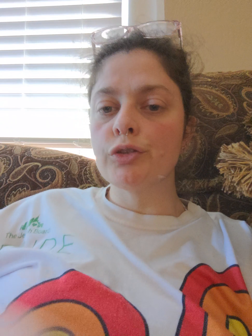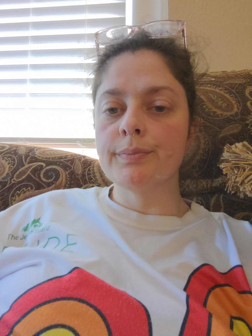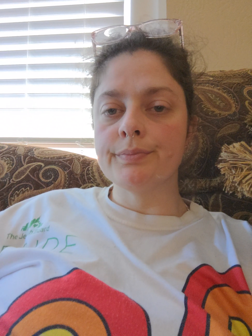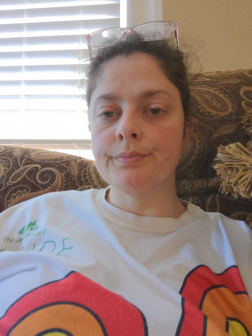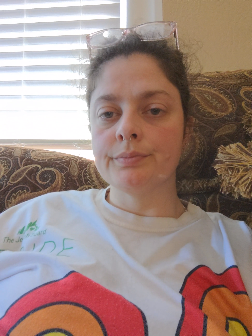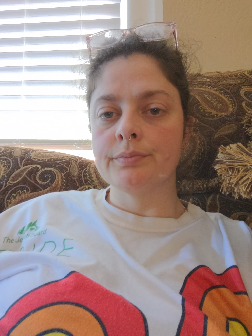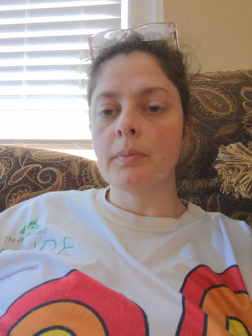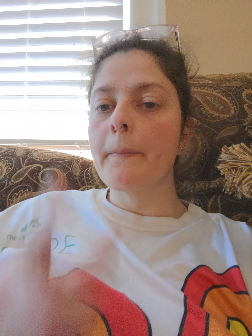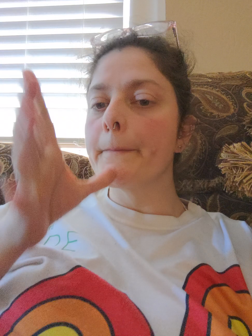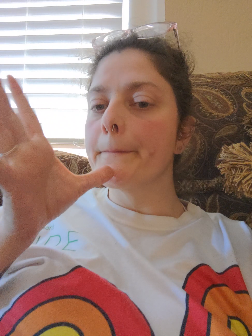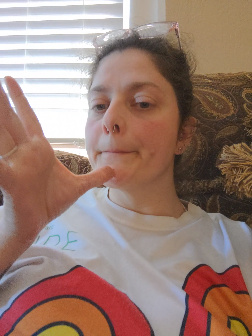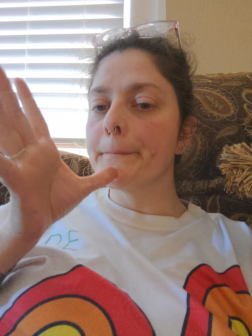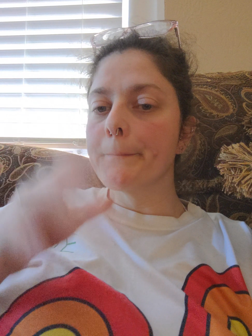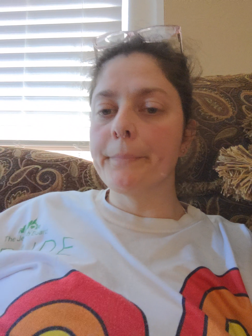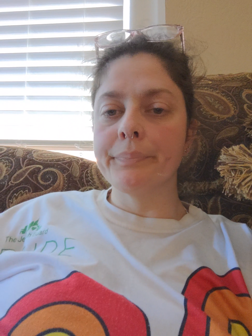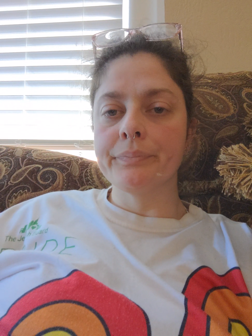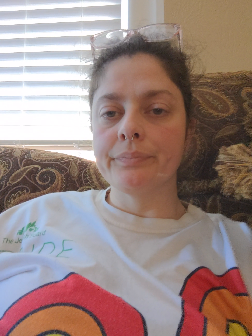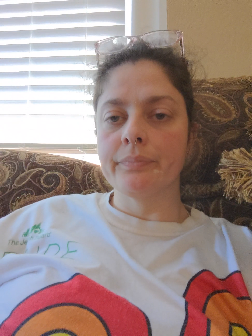mom